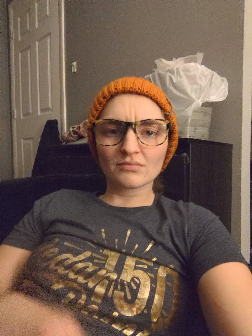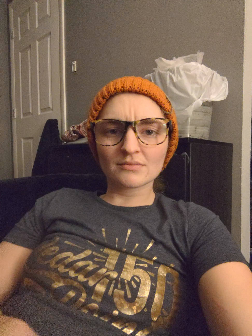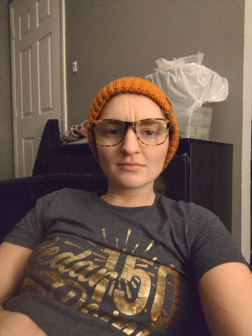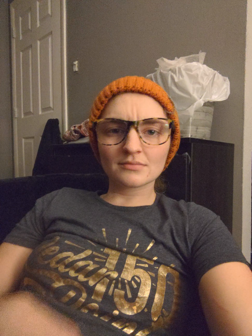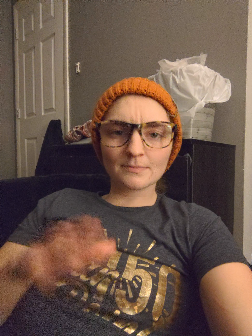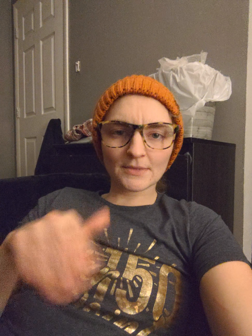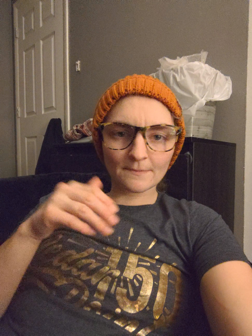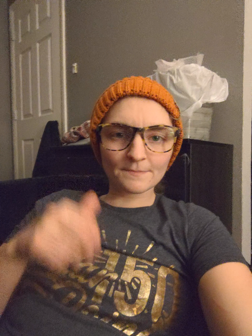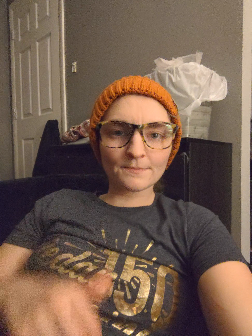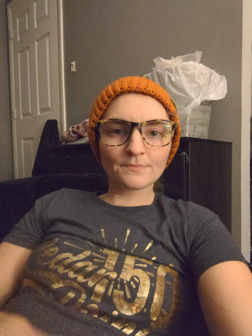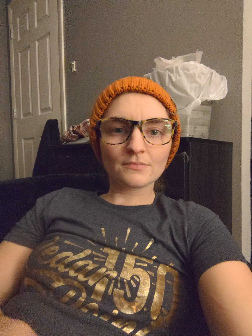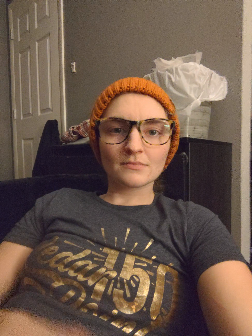jeans